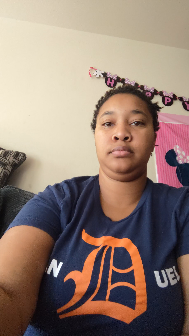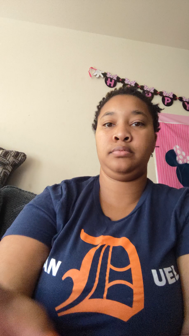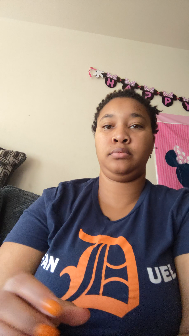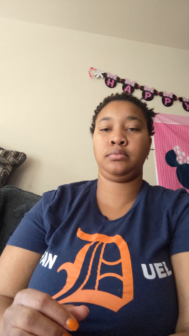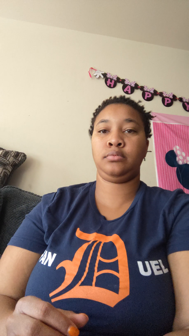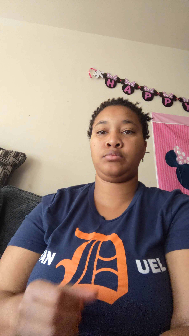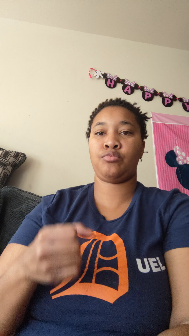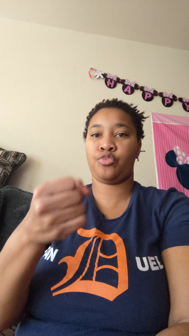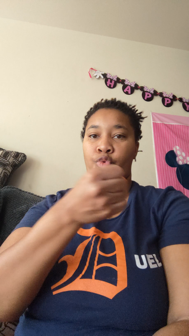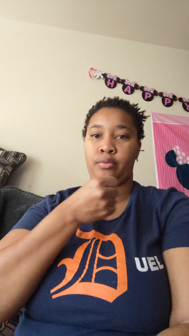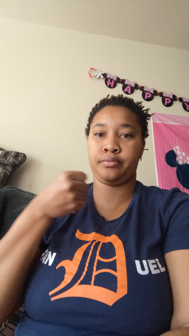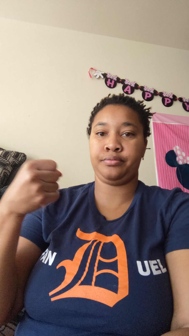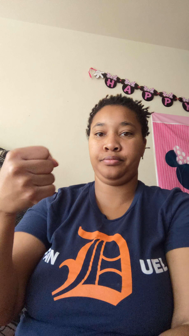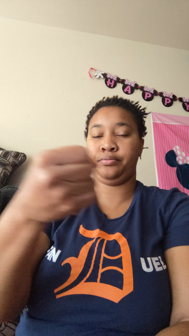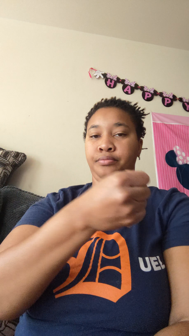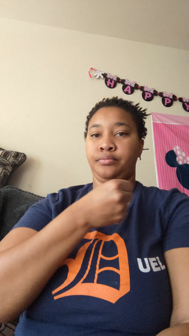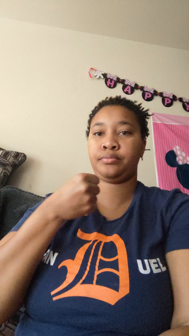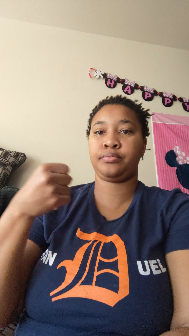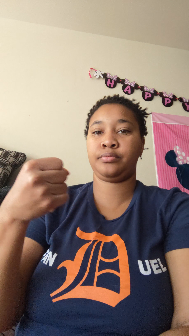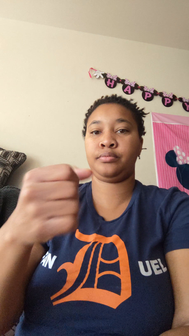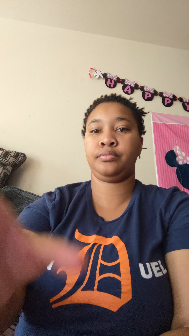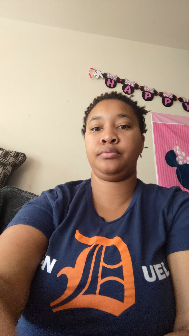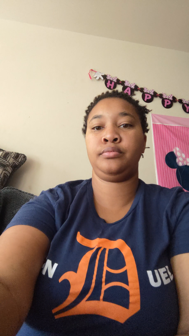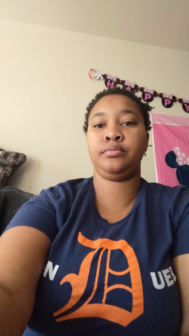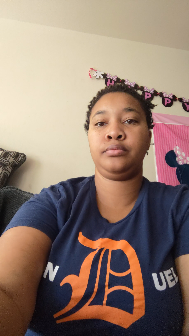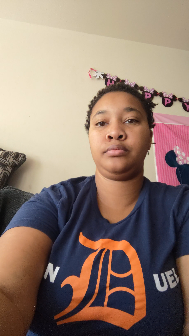coffee